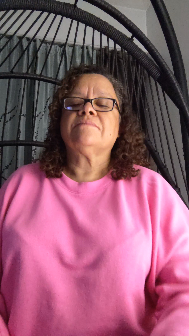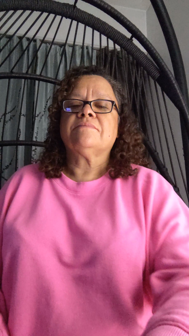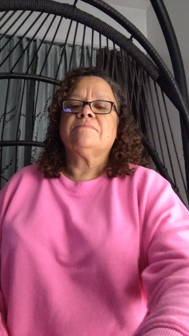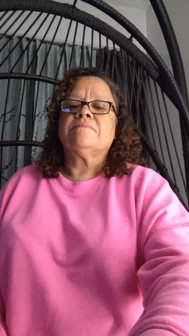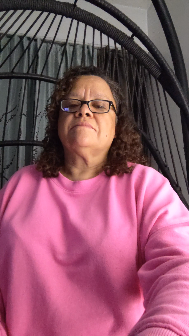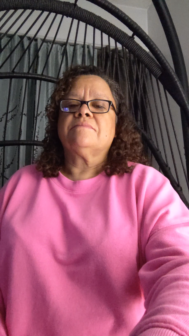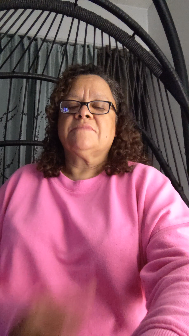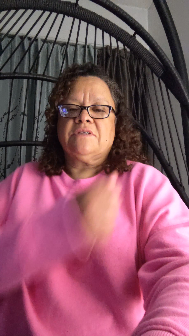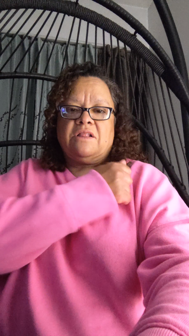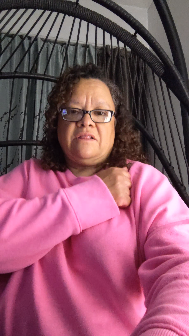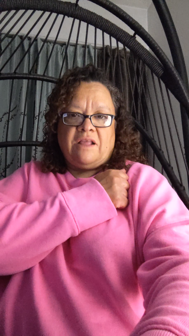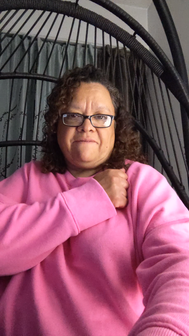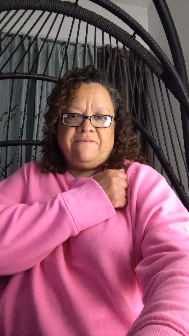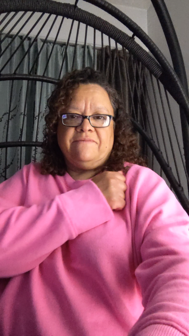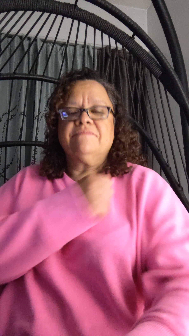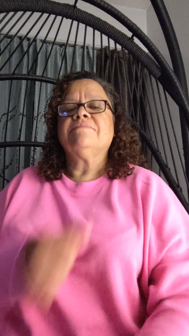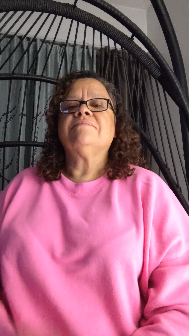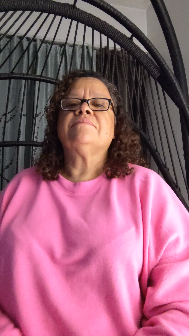love